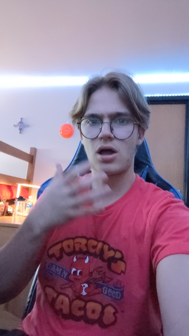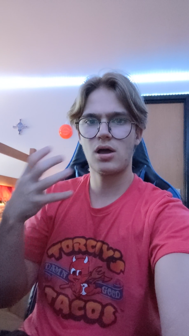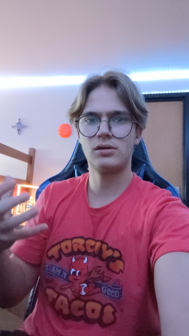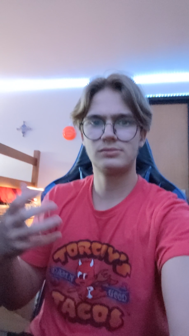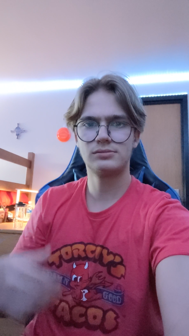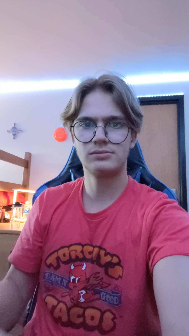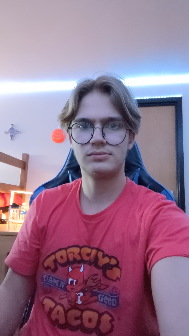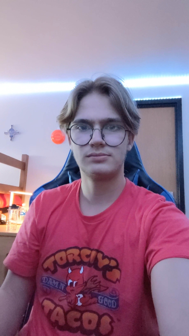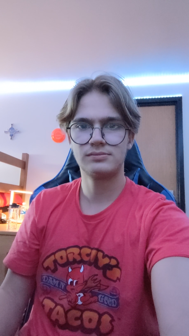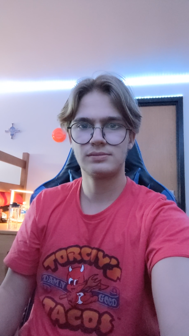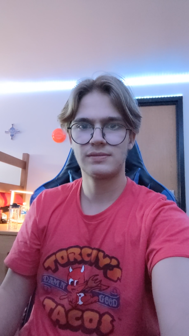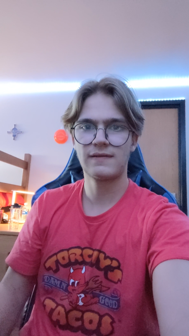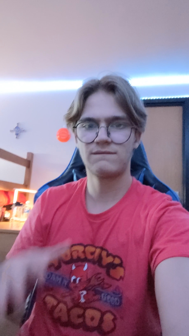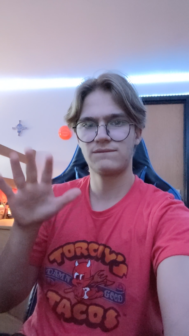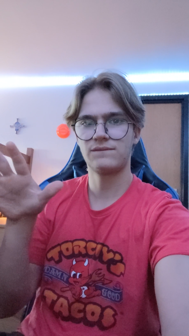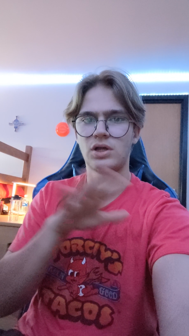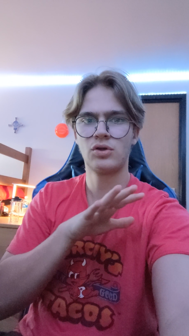full